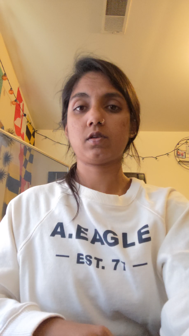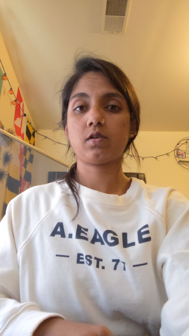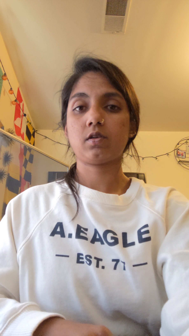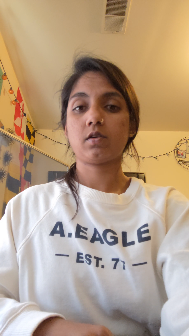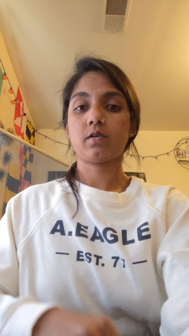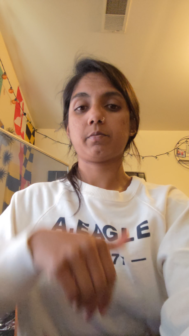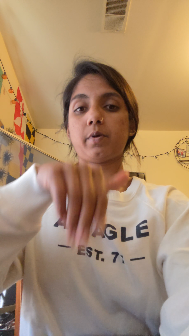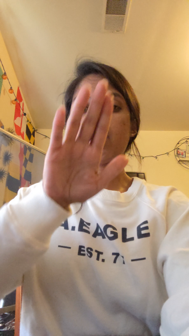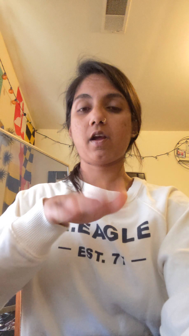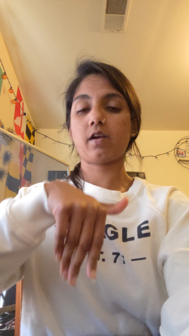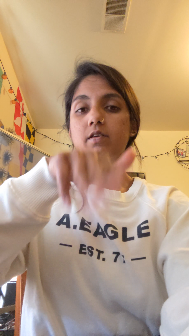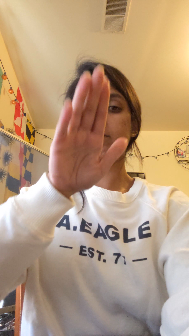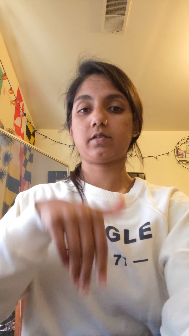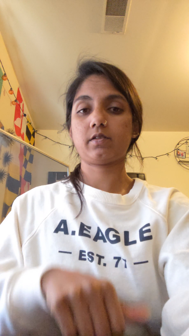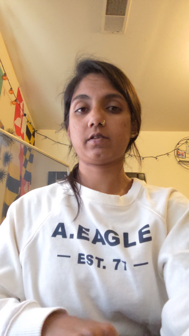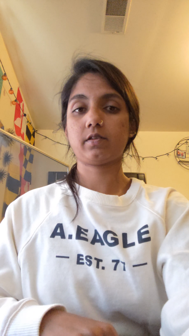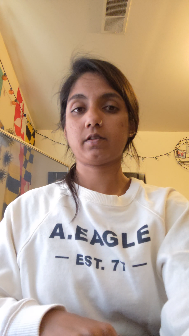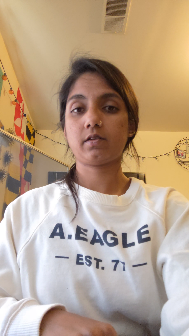paint